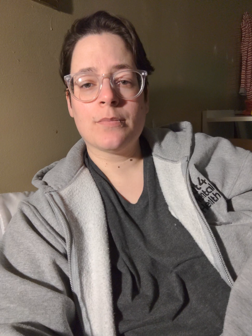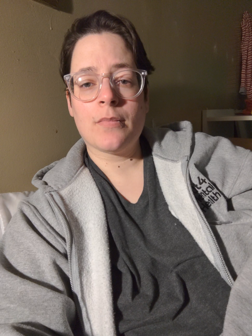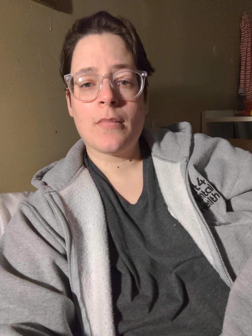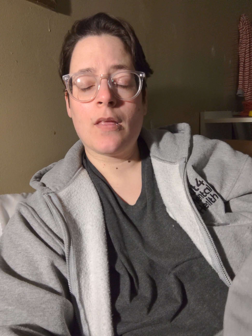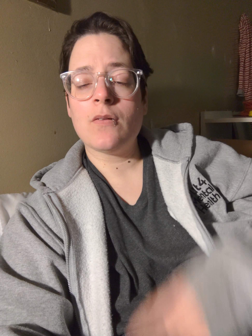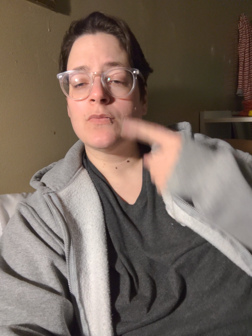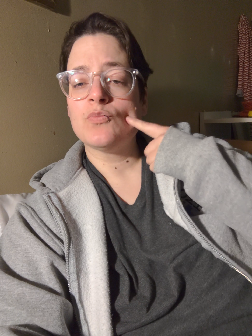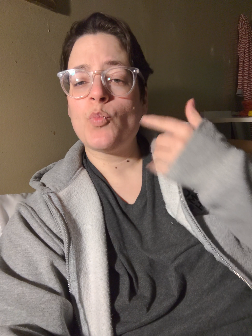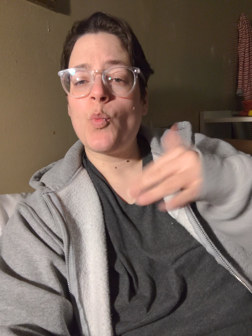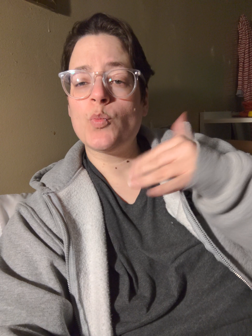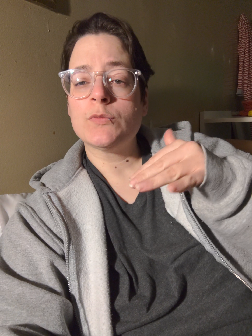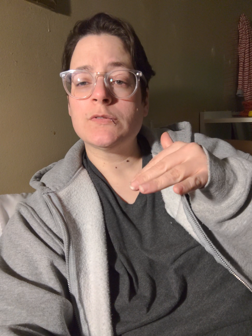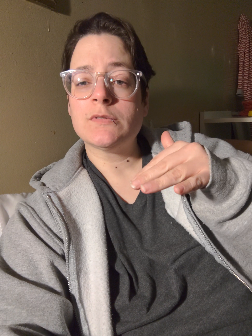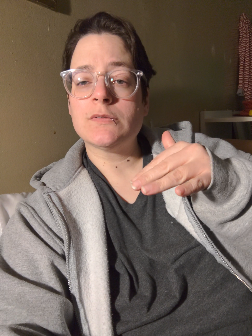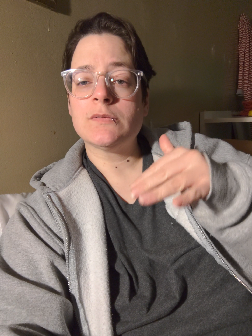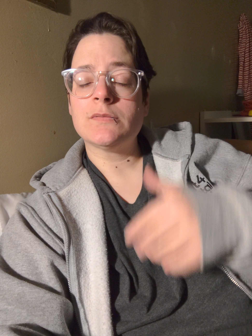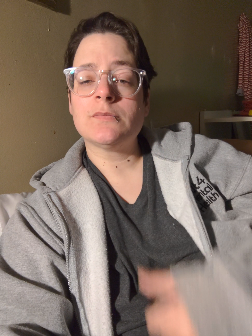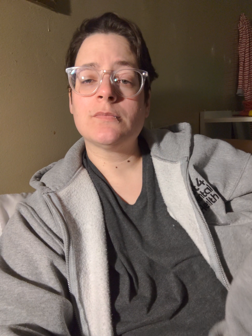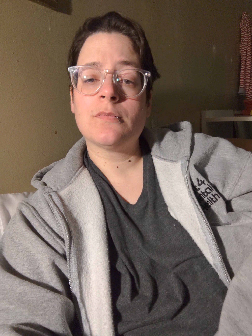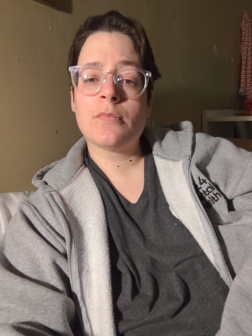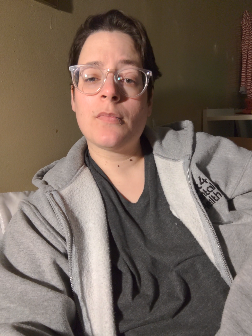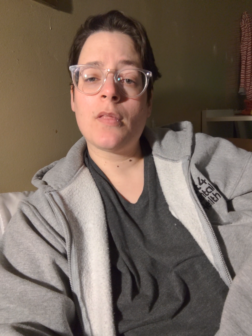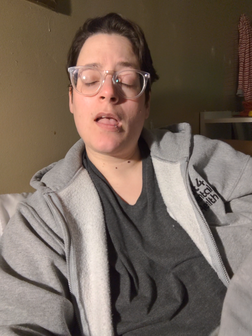noisy